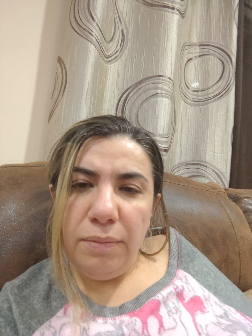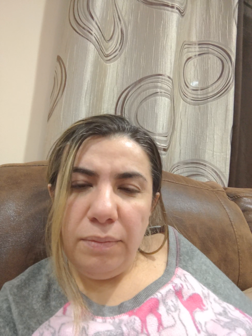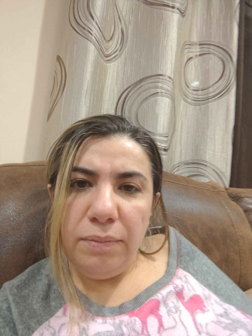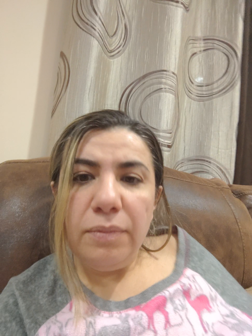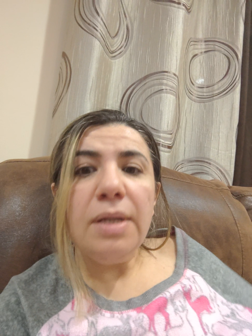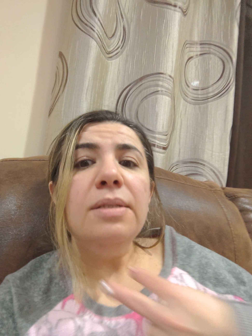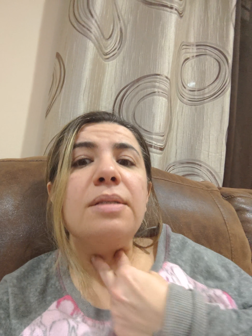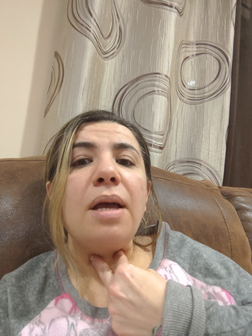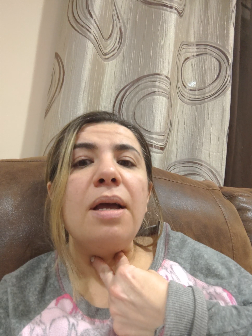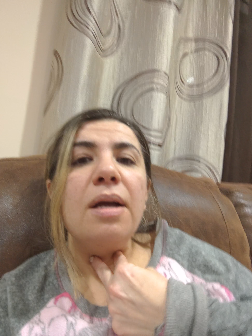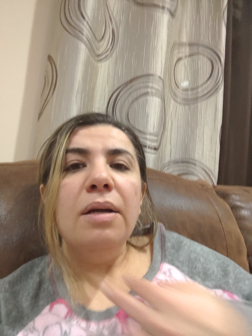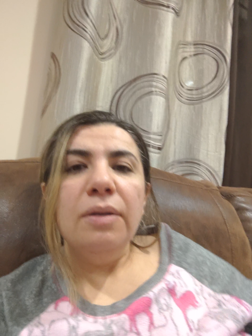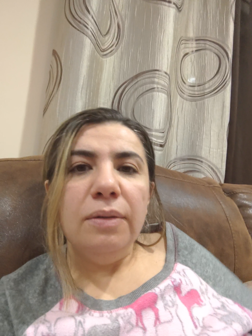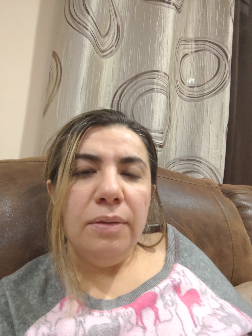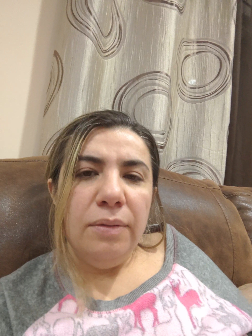stuck